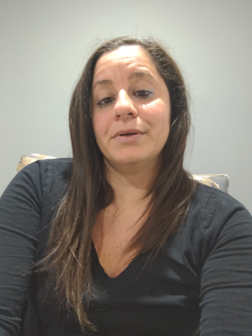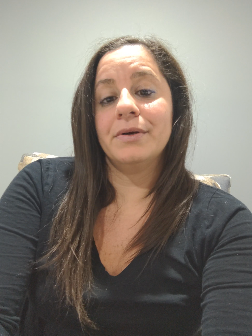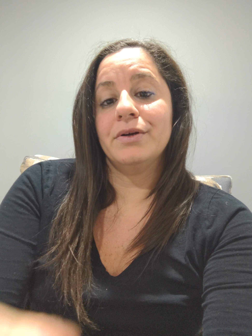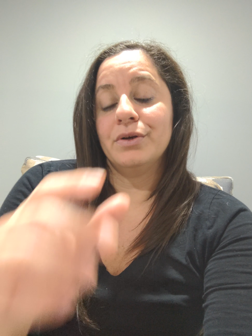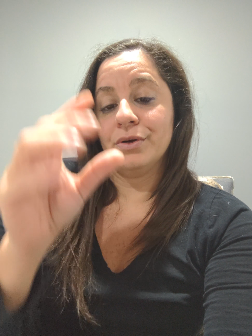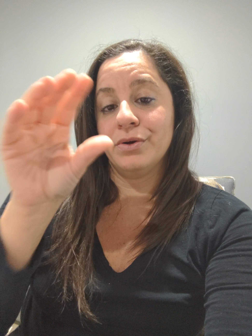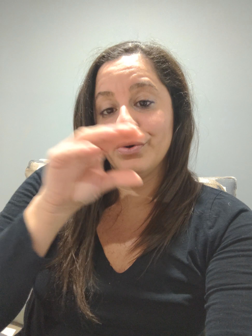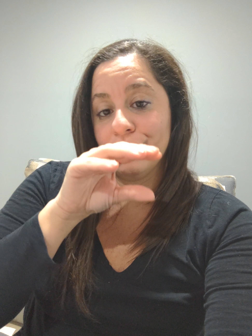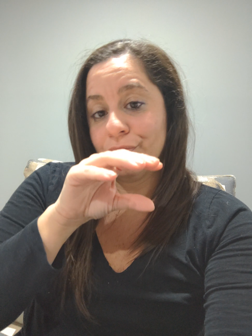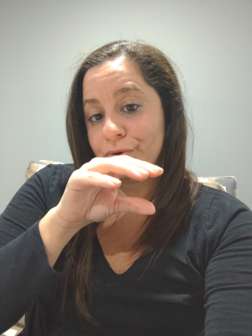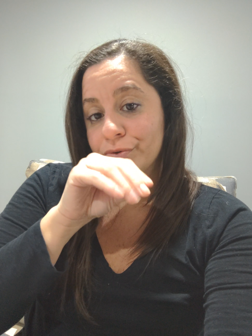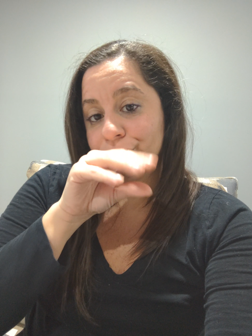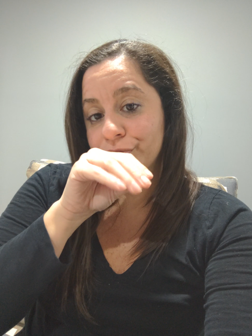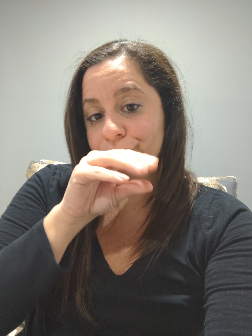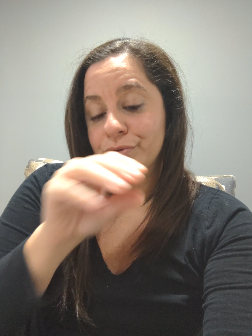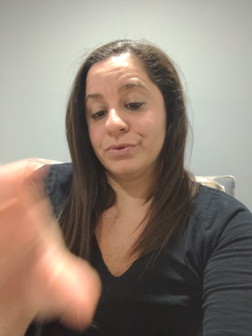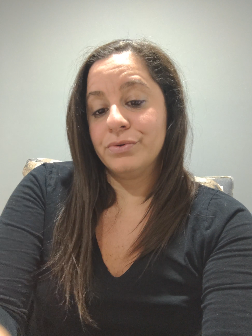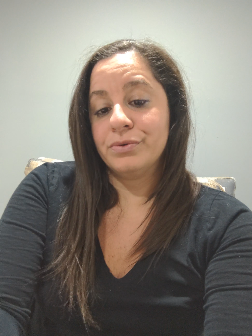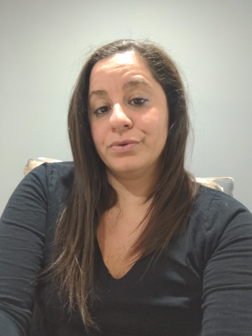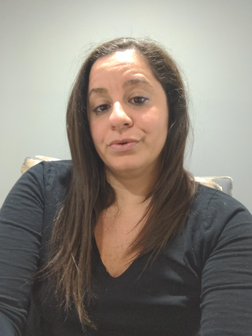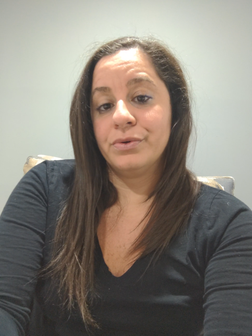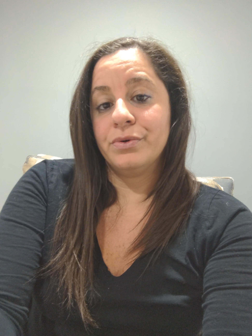goose